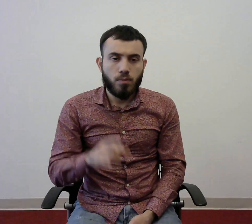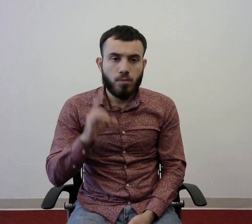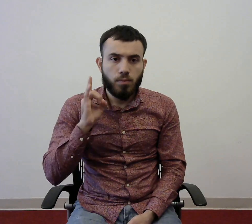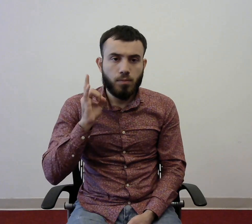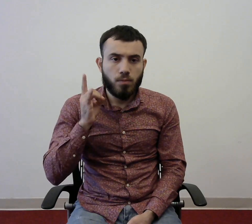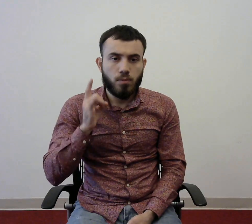uşaq